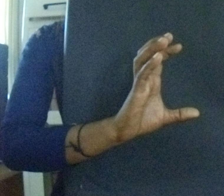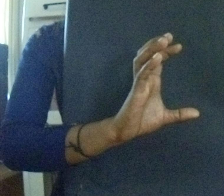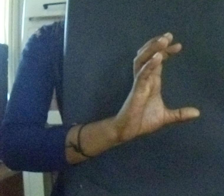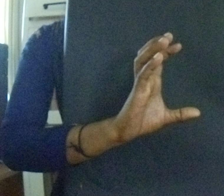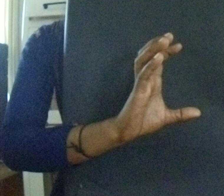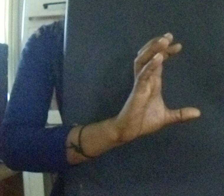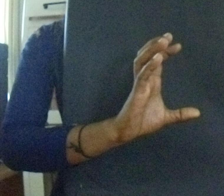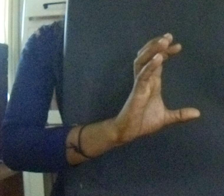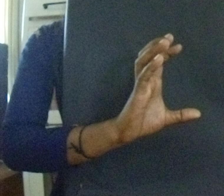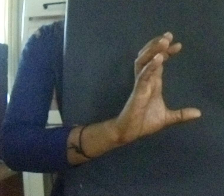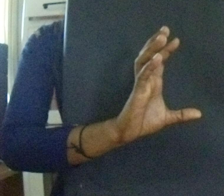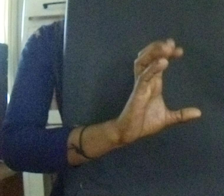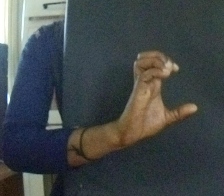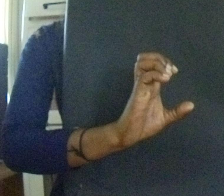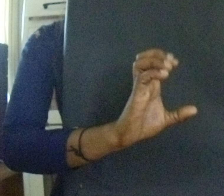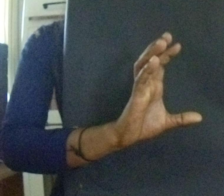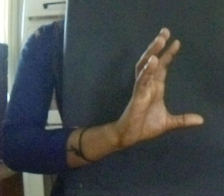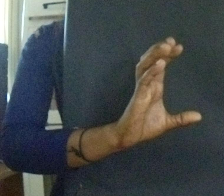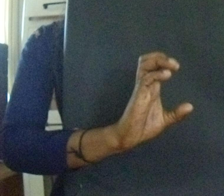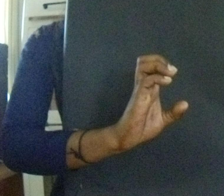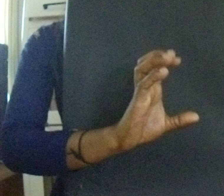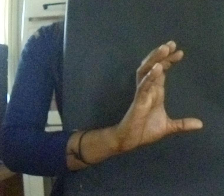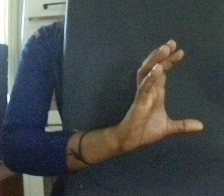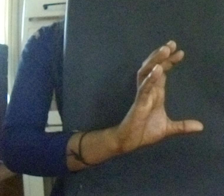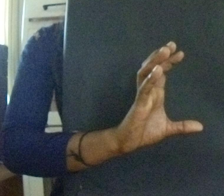pain